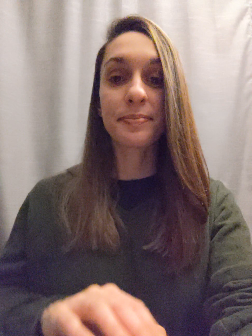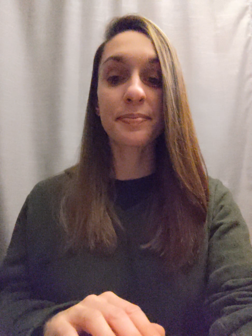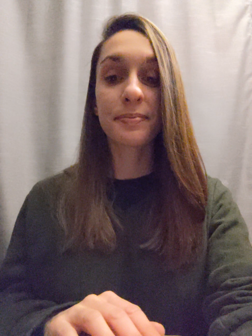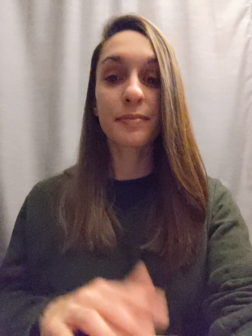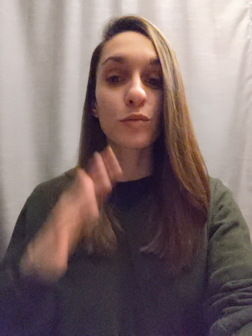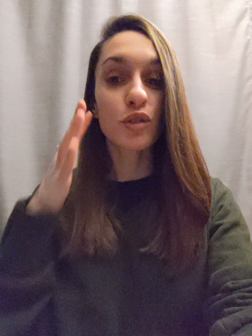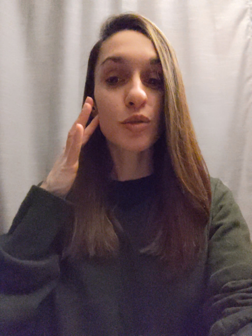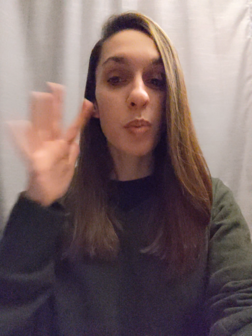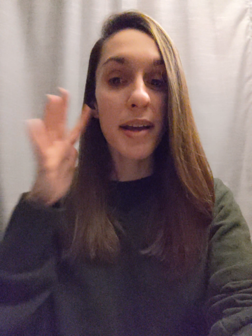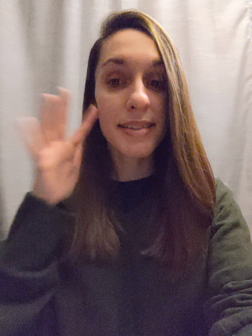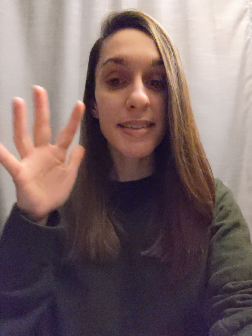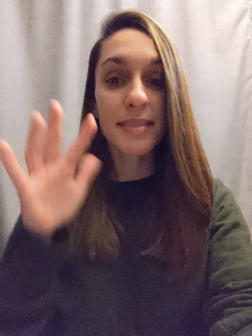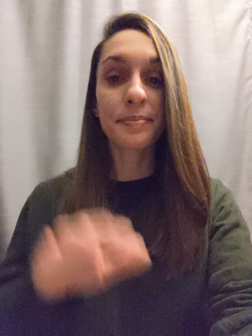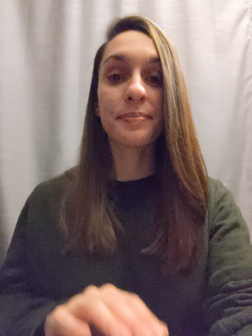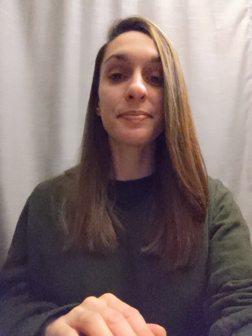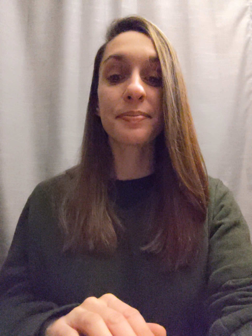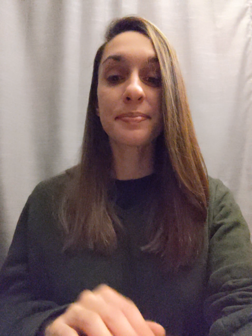noisy